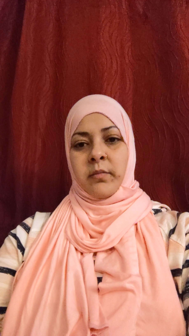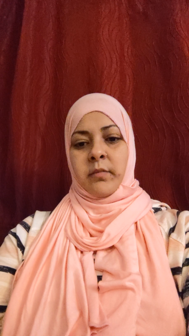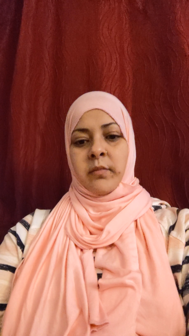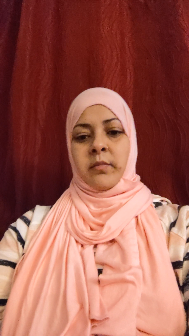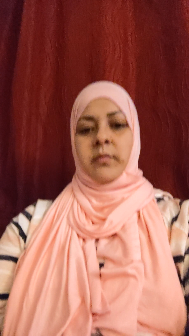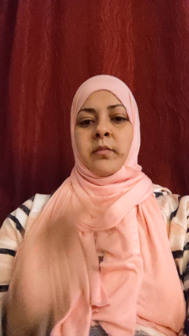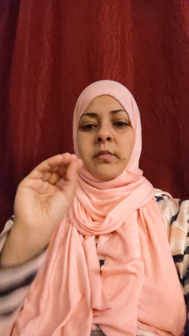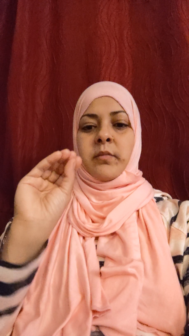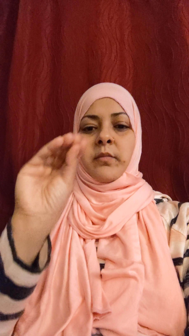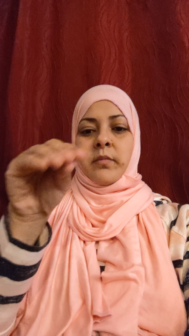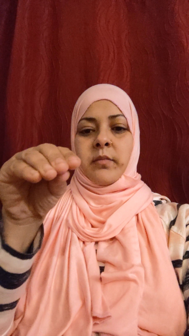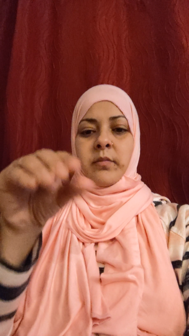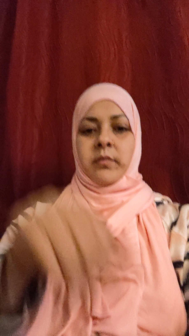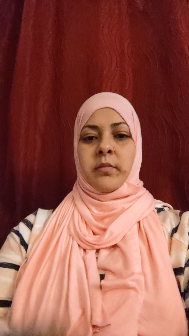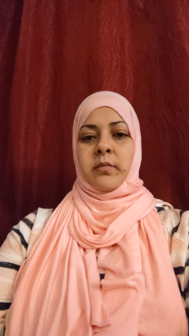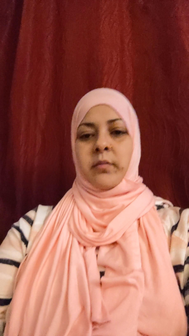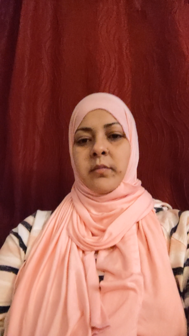put